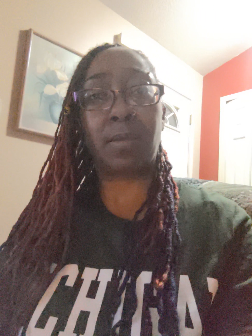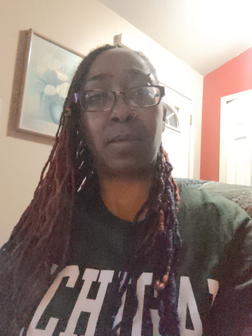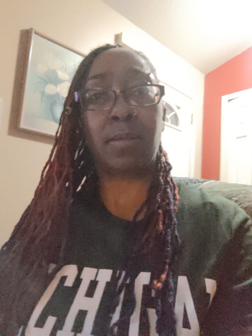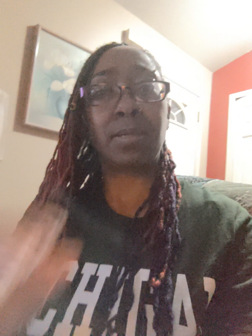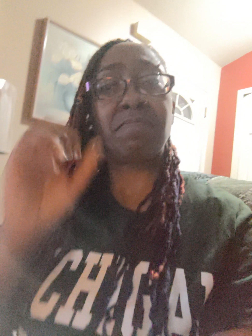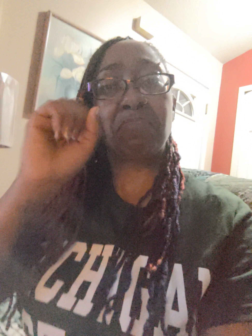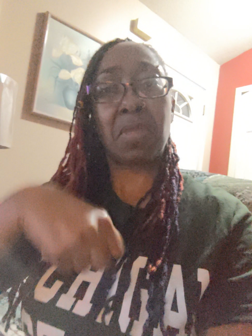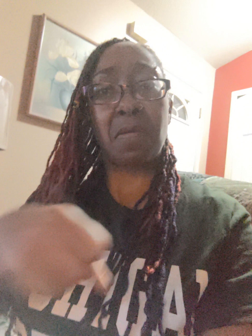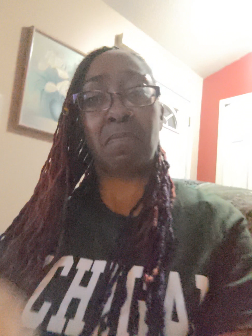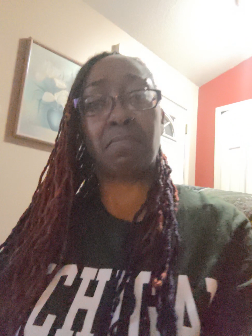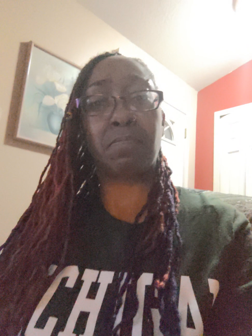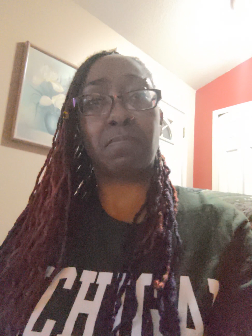can